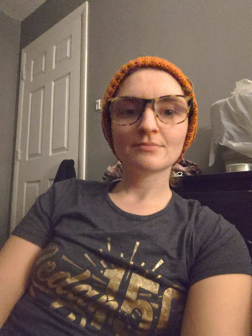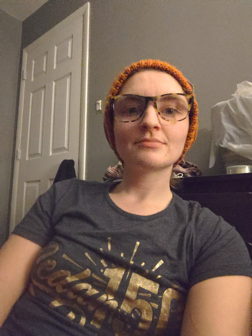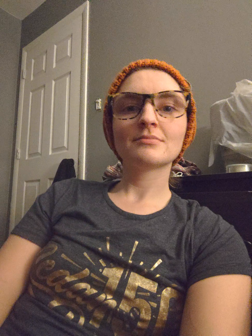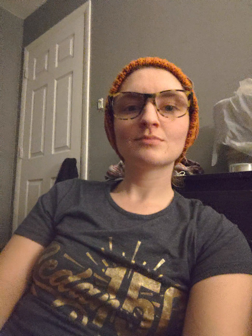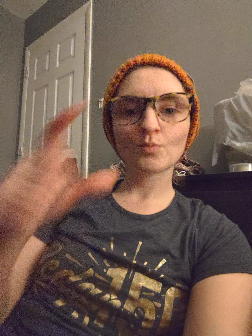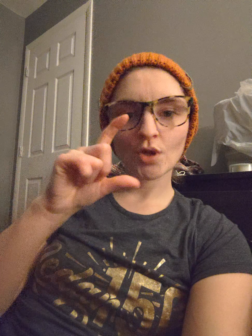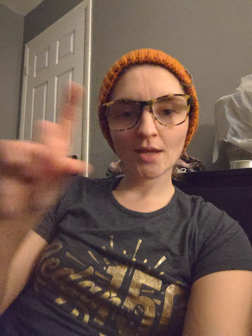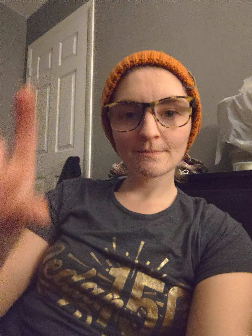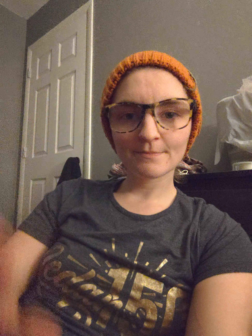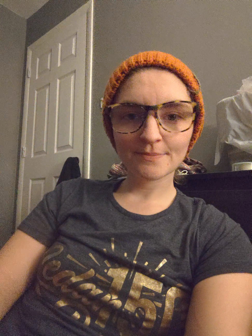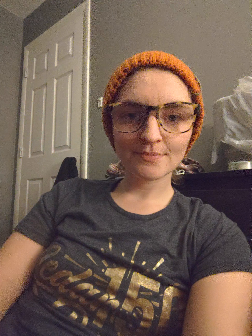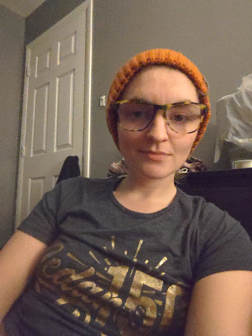moon